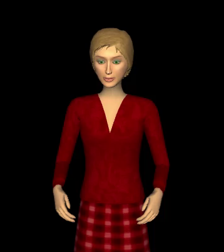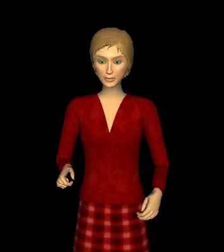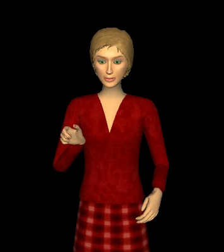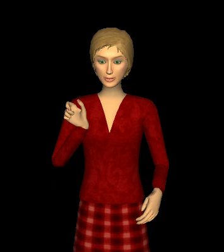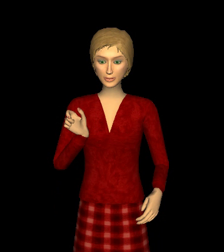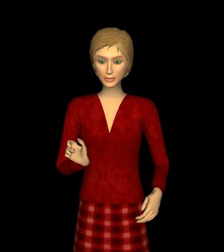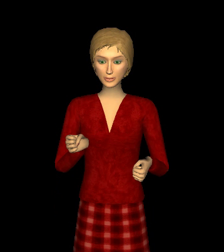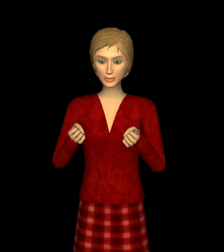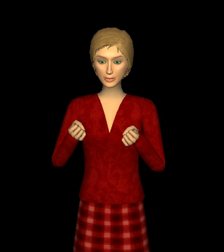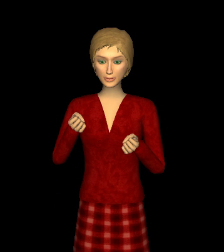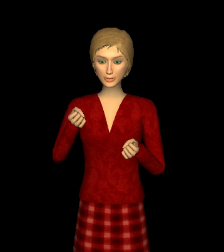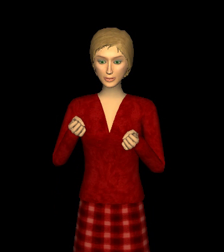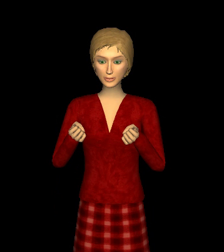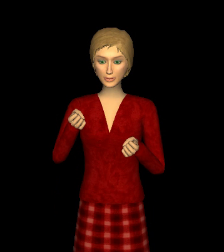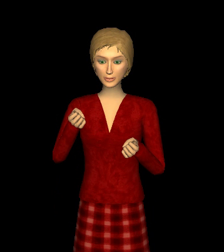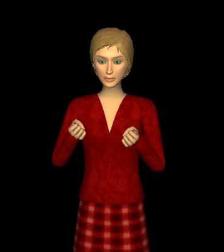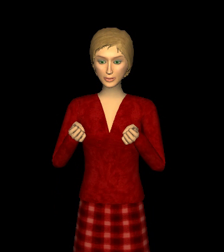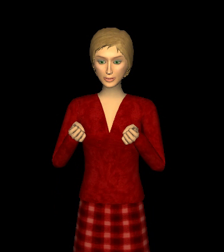سائق